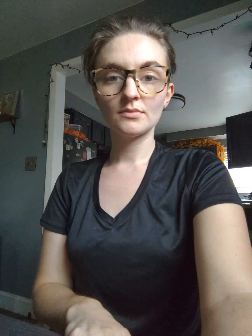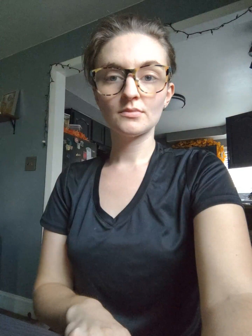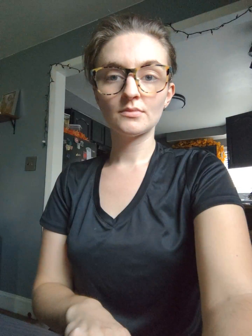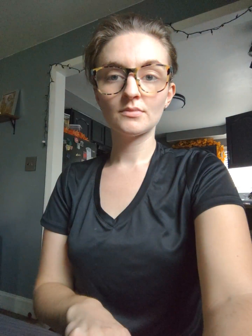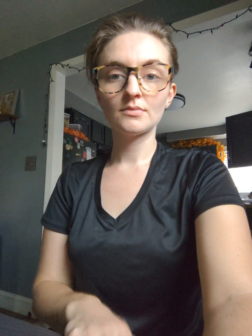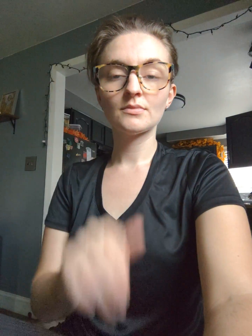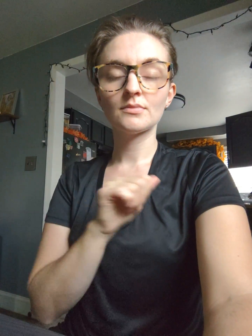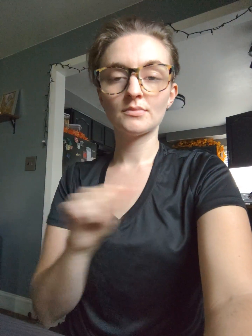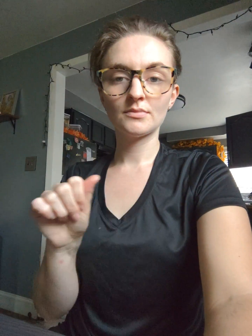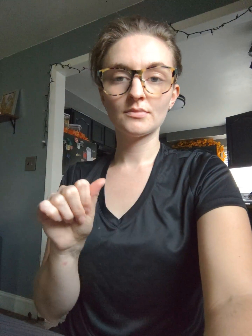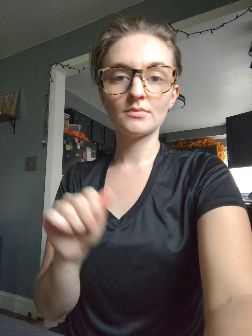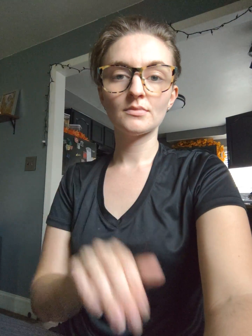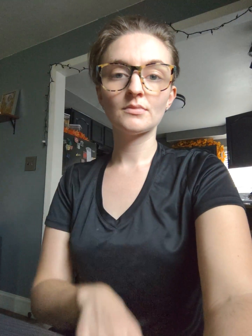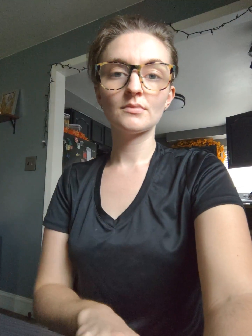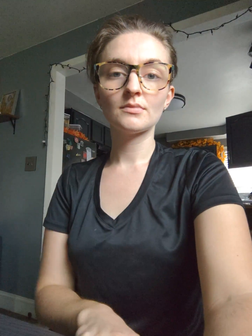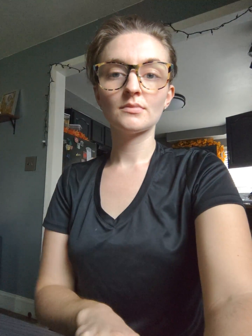a